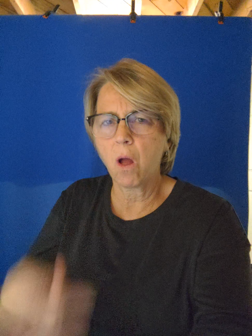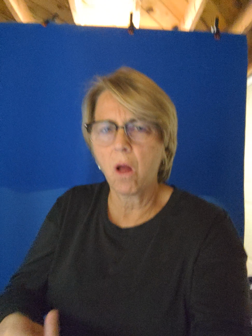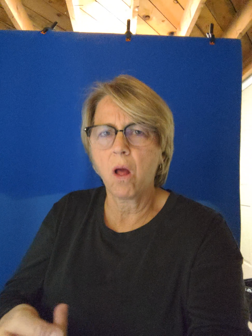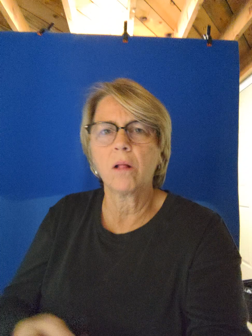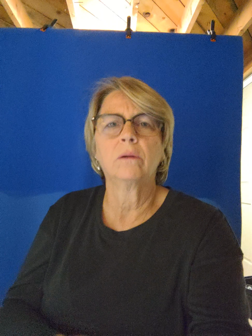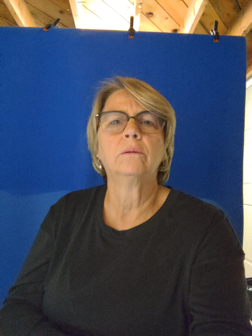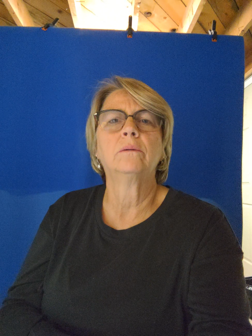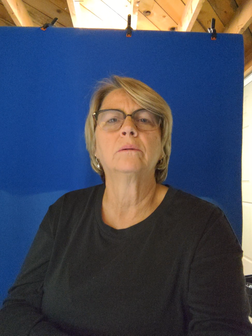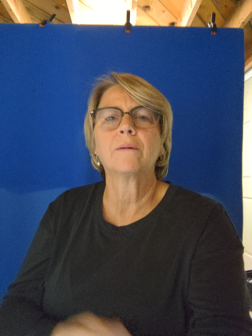fall